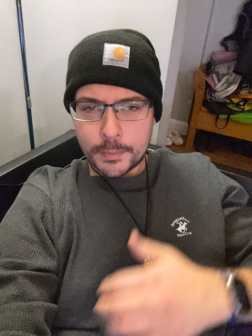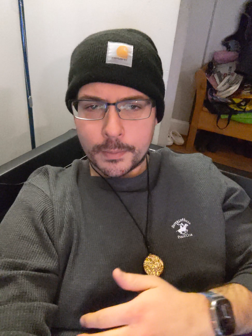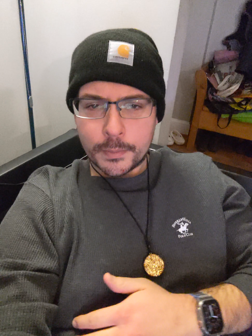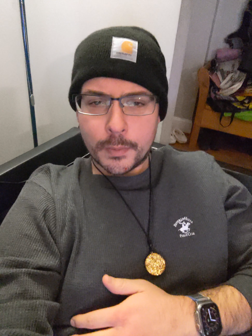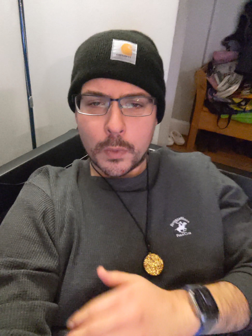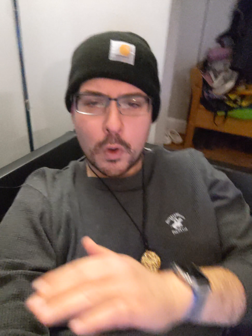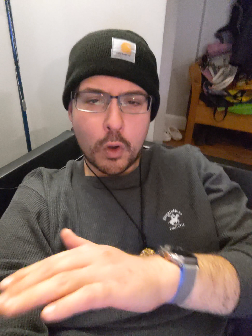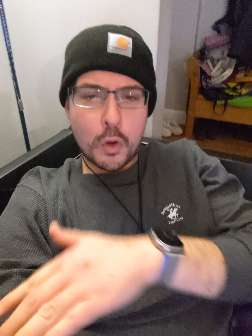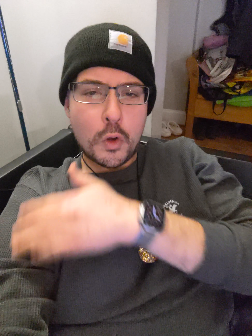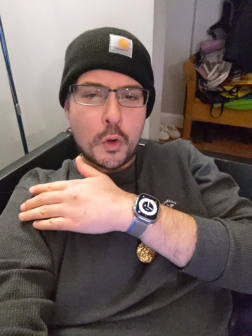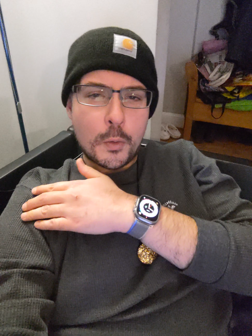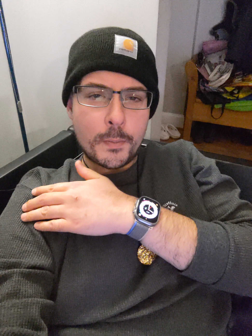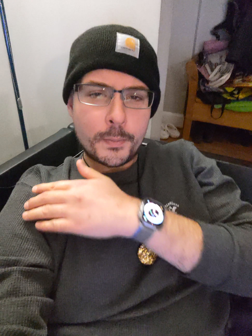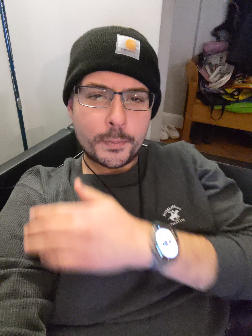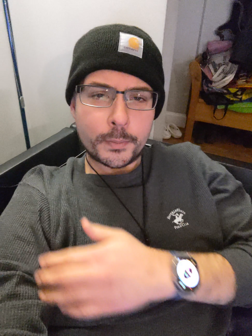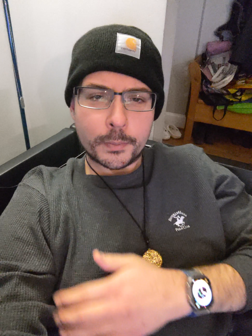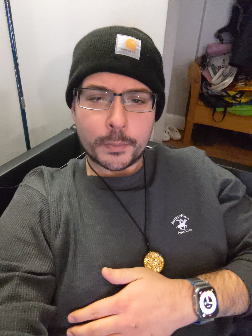arm